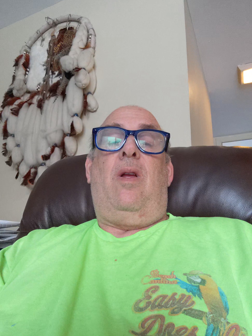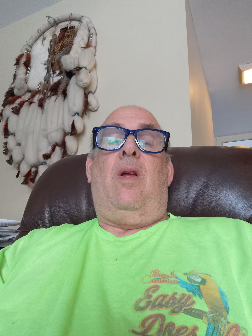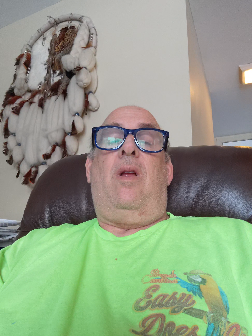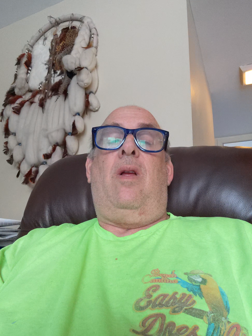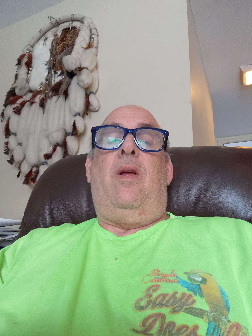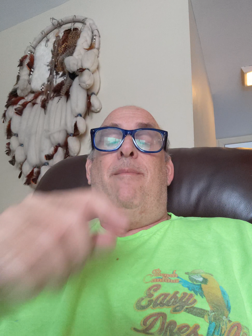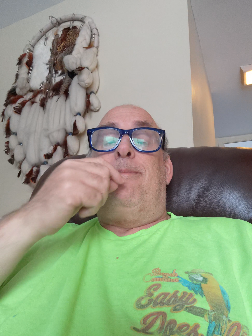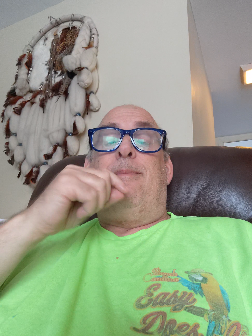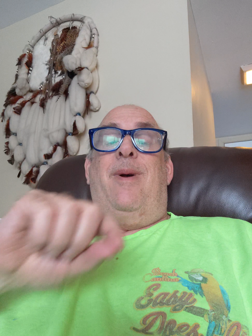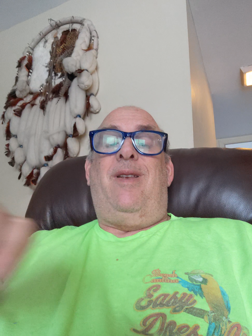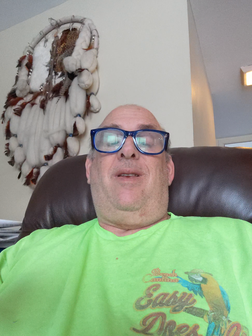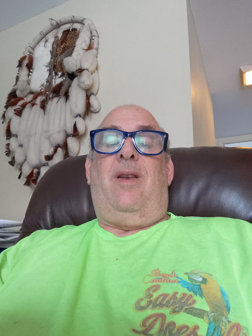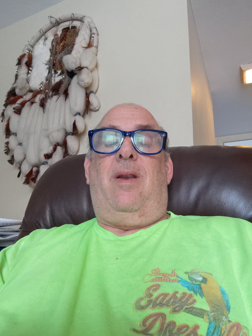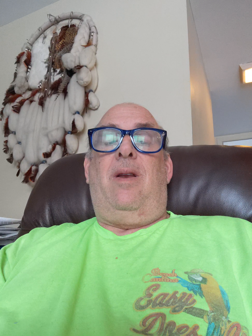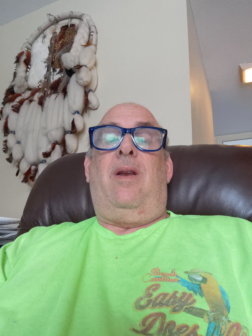pen